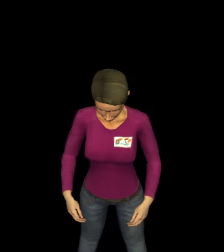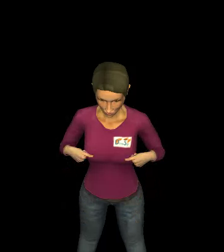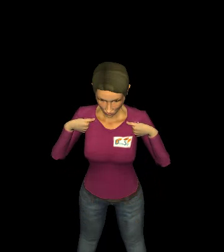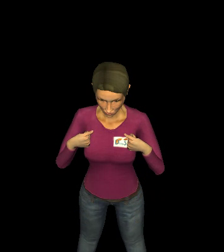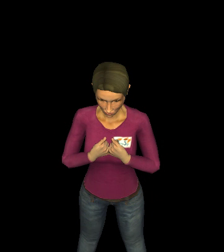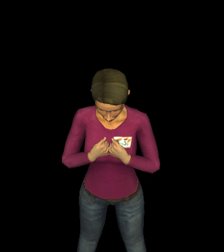معطف